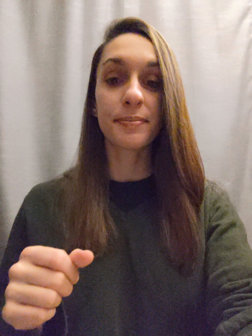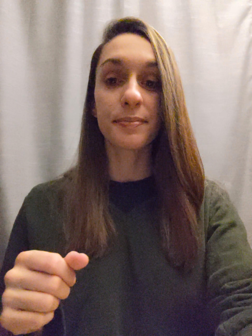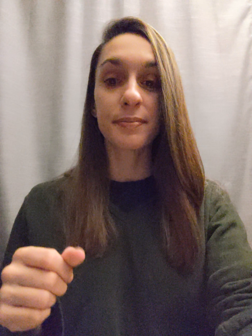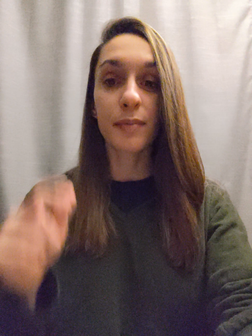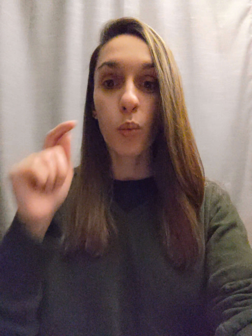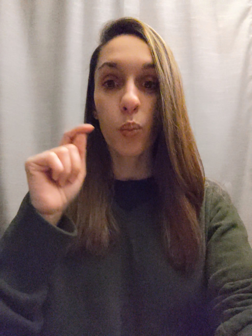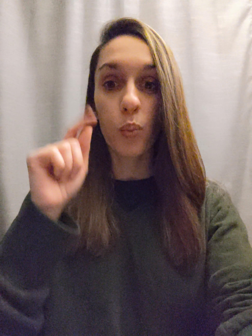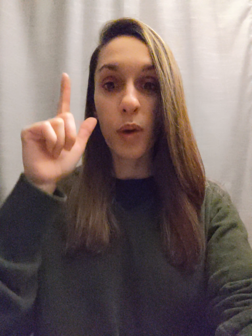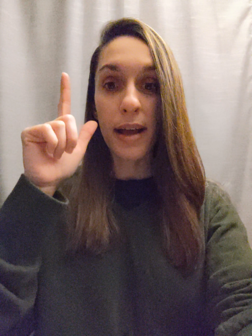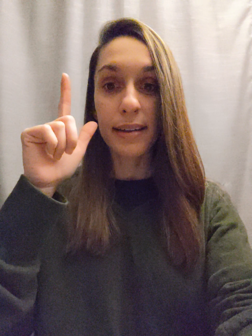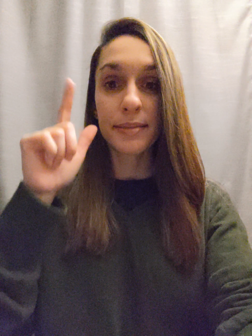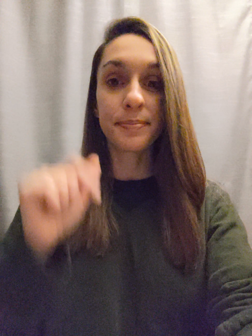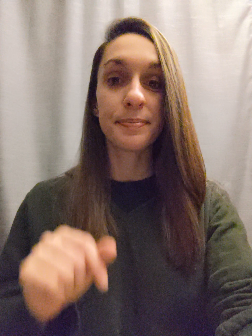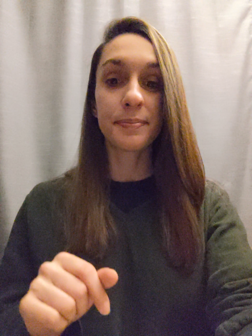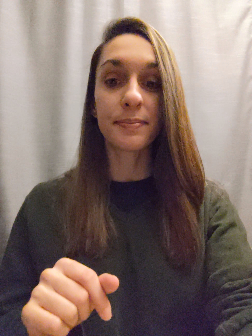wake